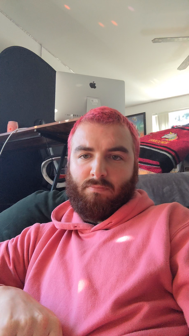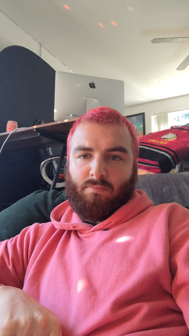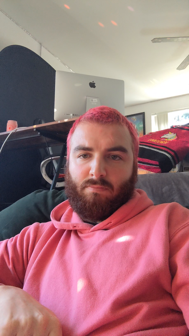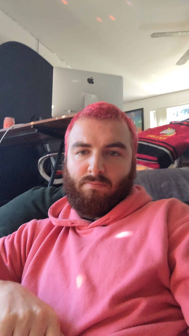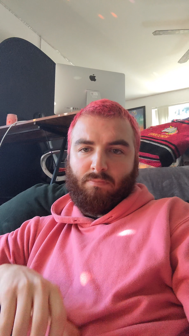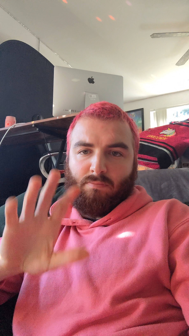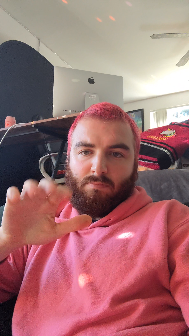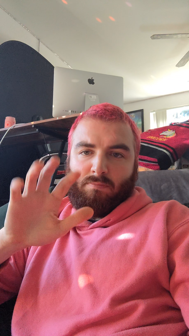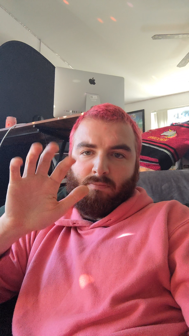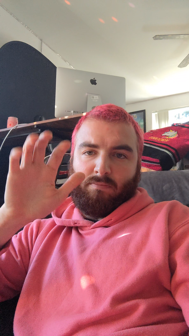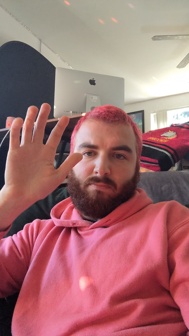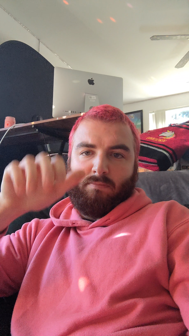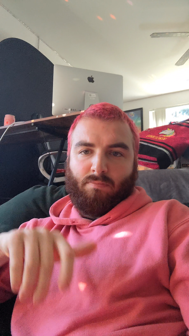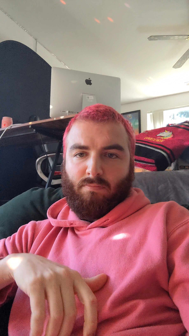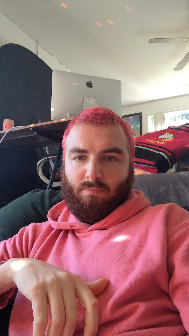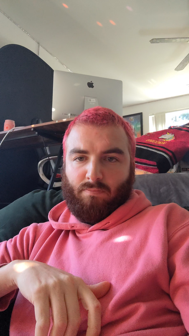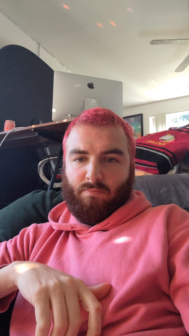climb